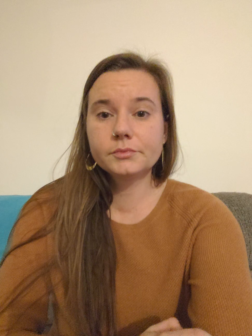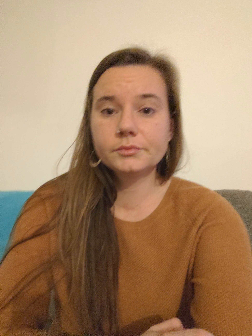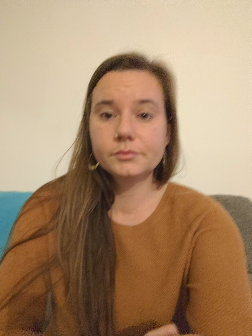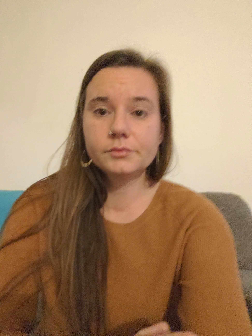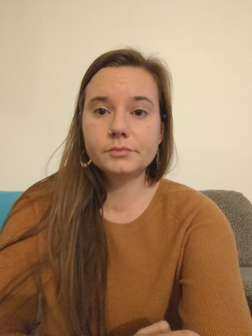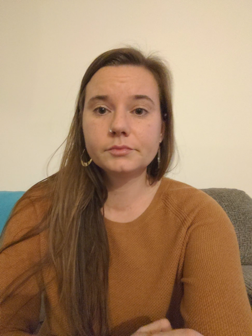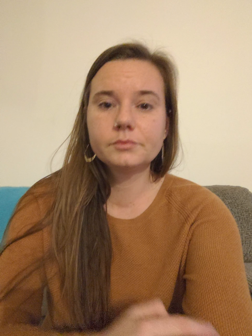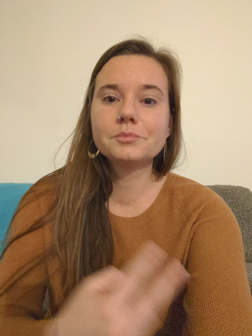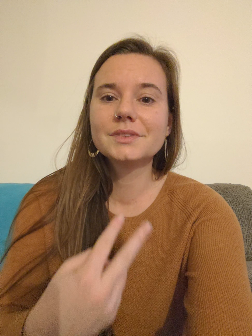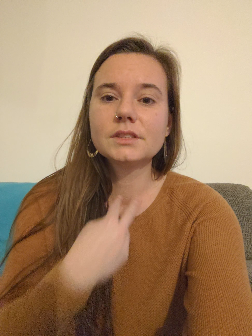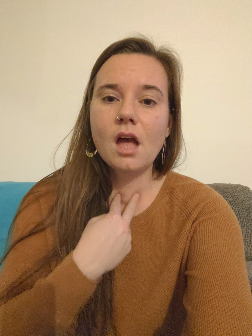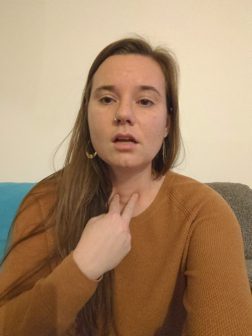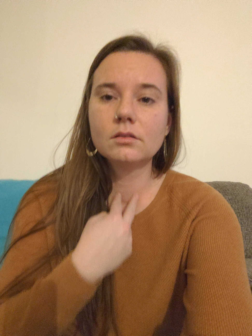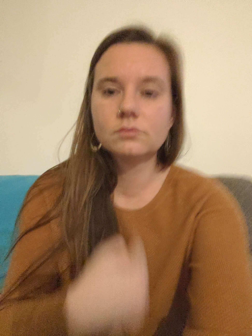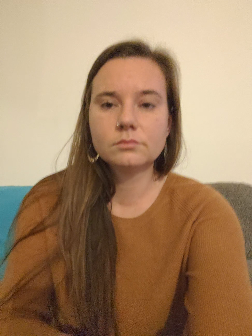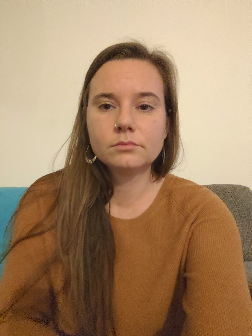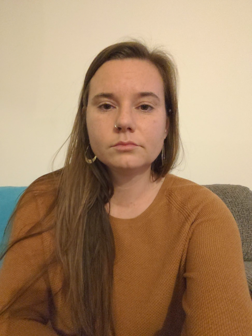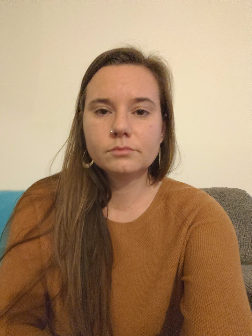stuck